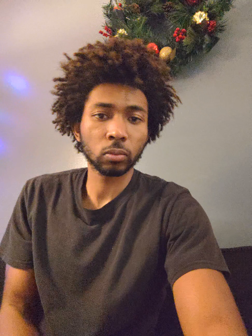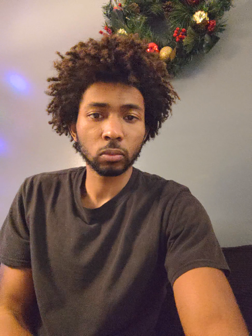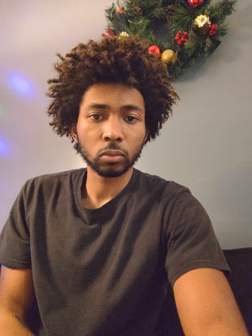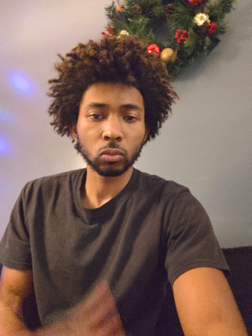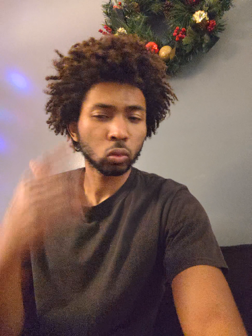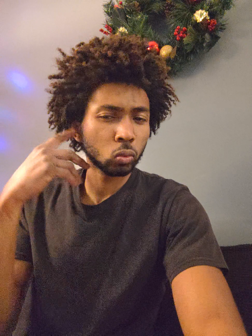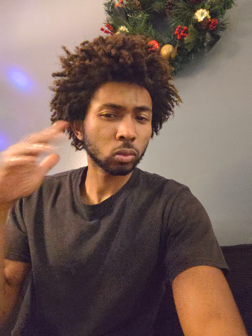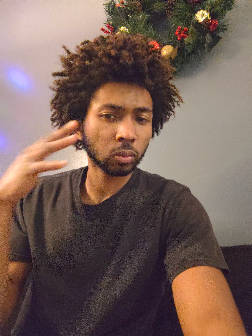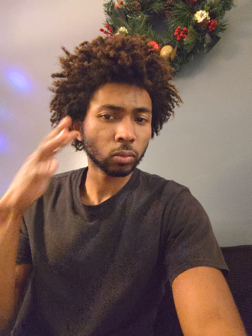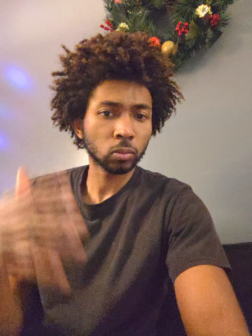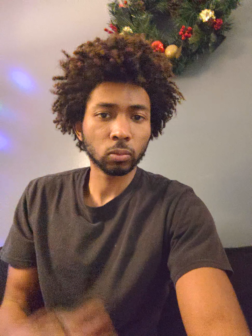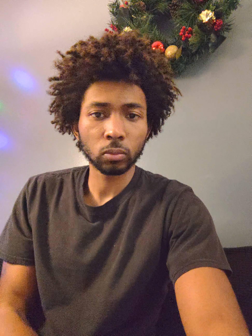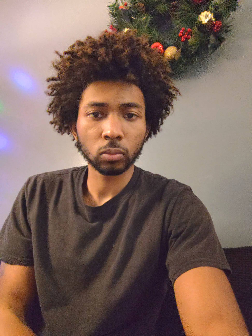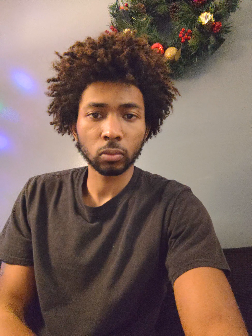loud